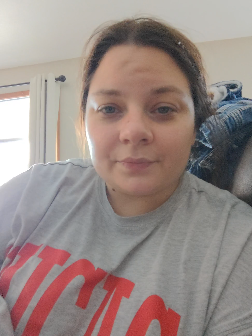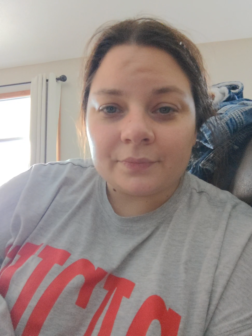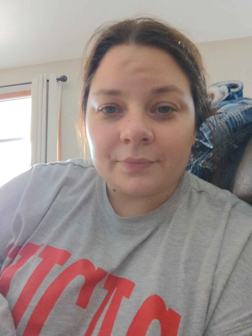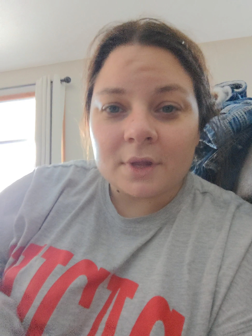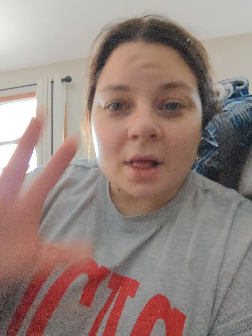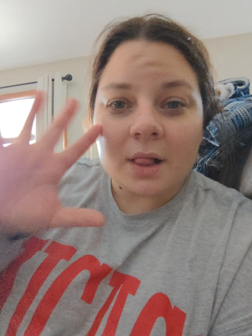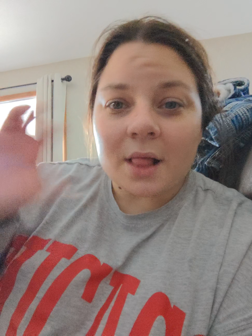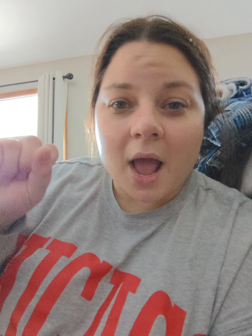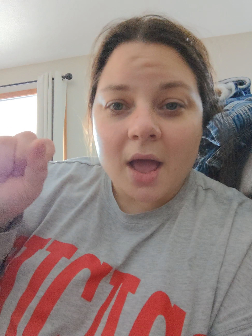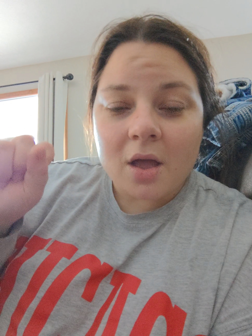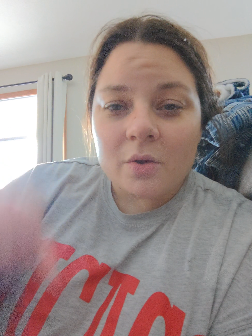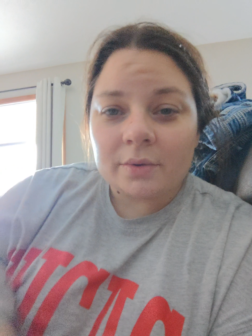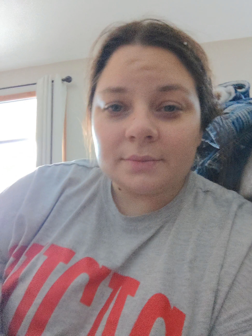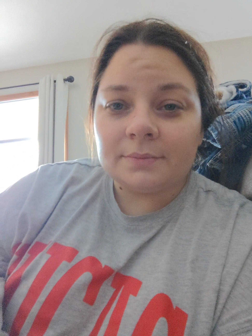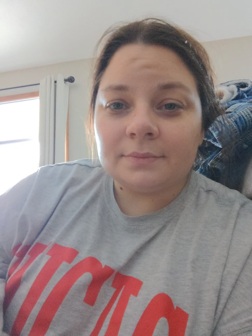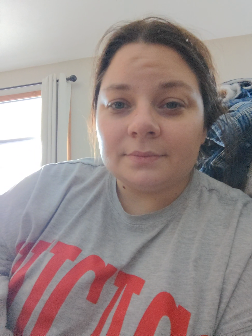loud